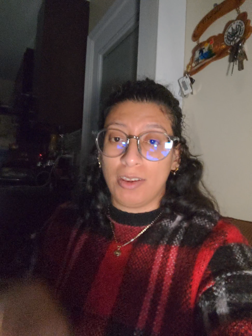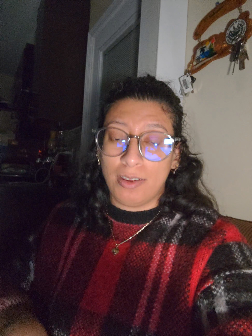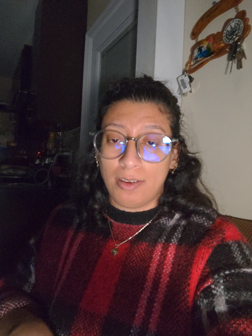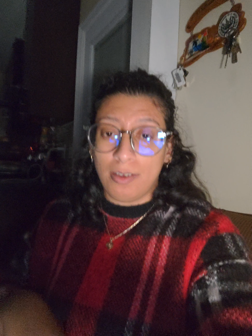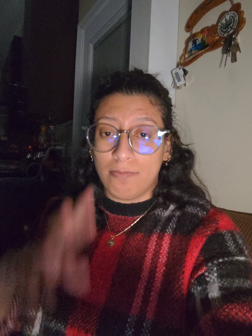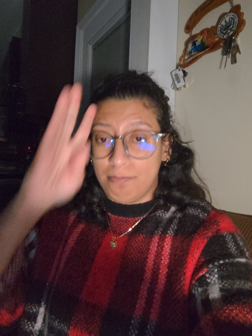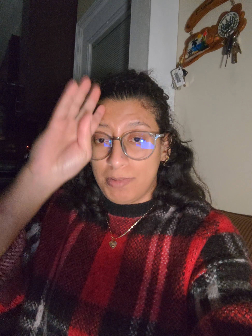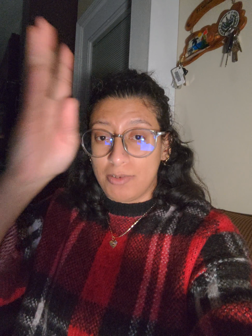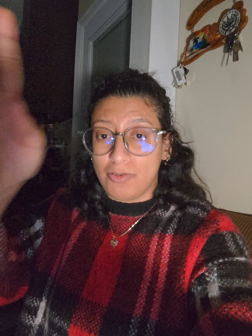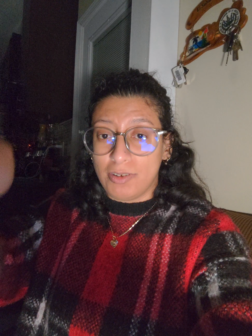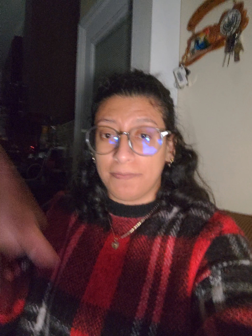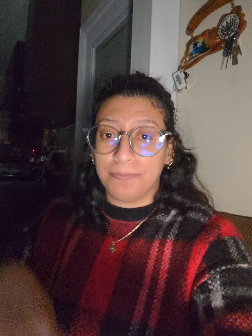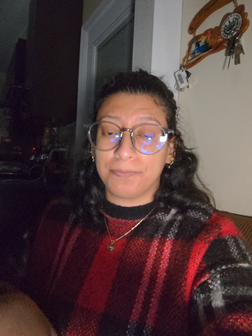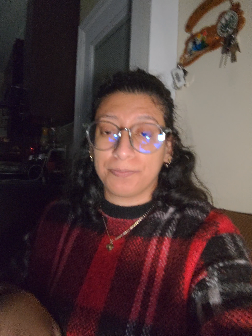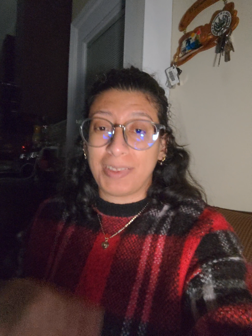pretend